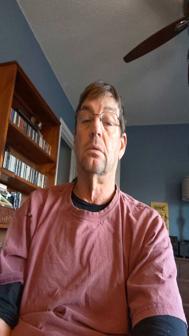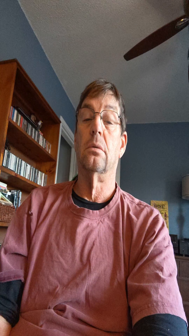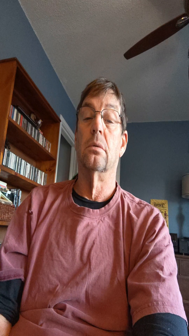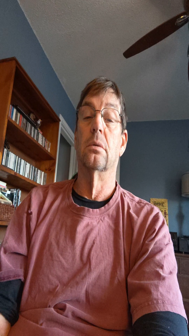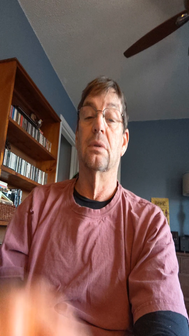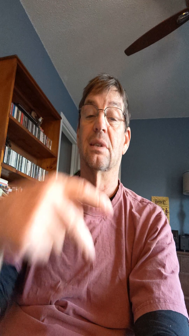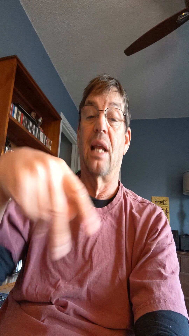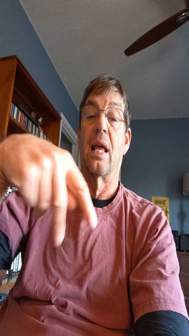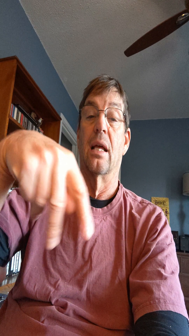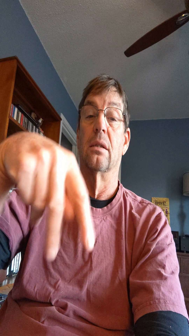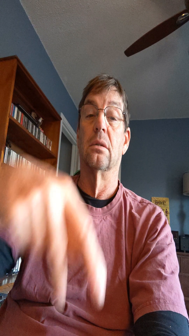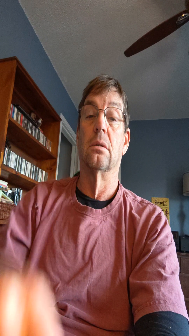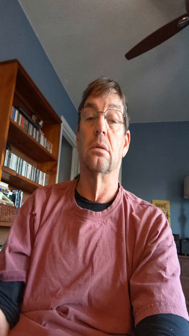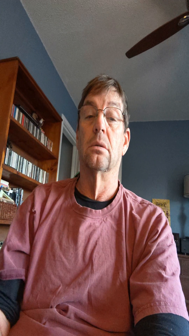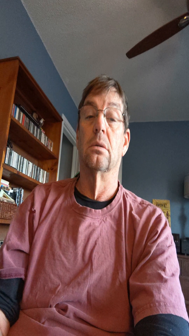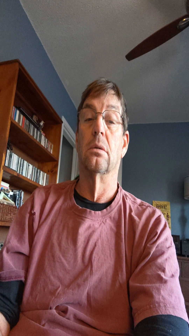dance